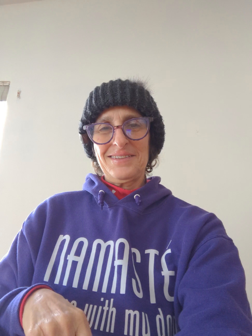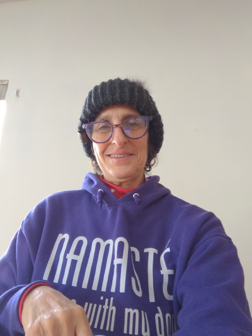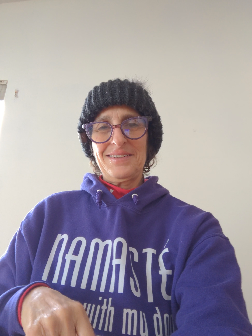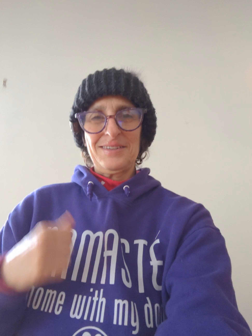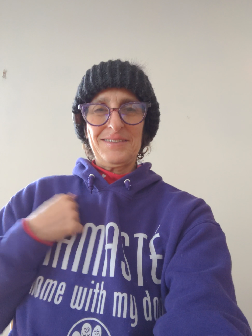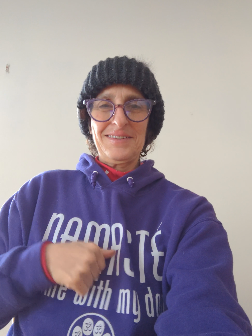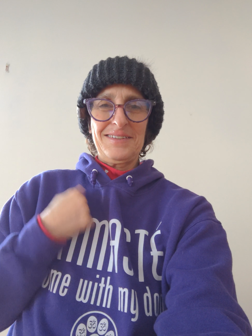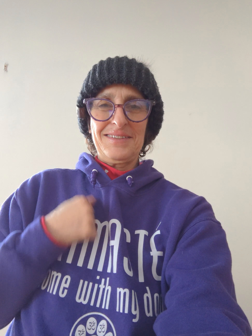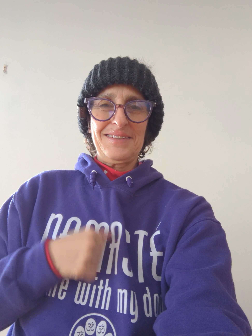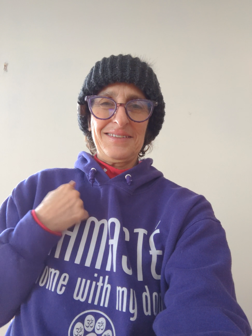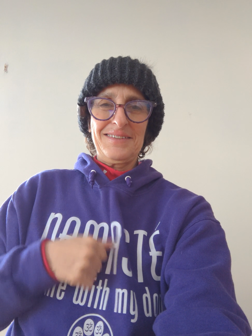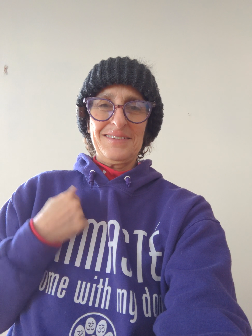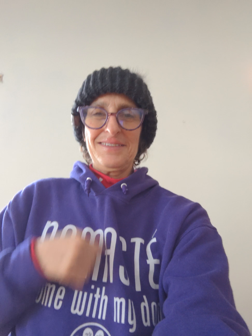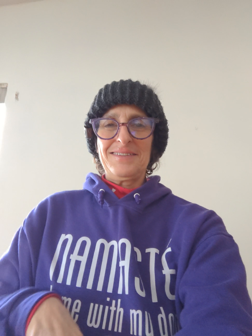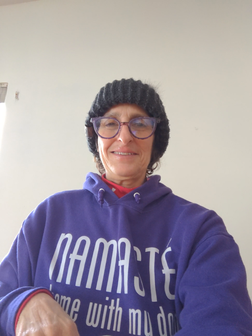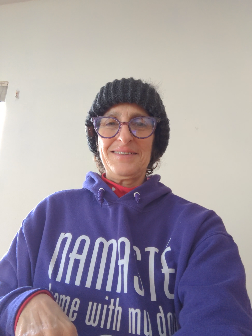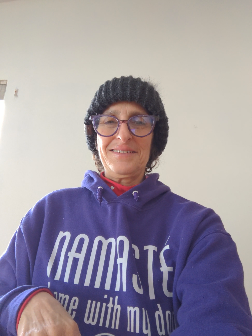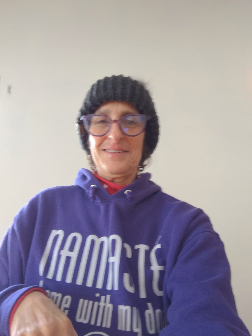bath